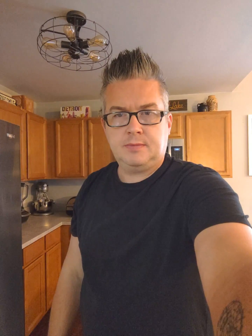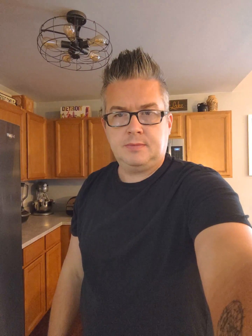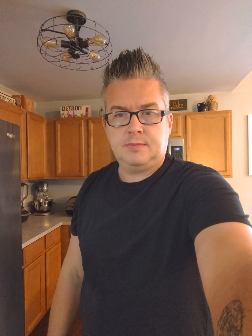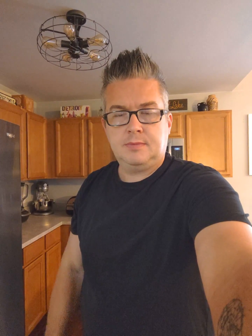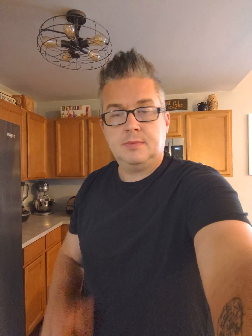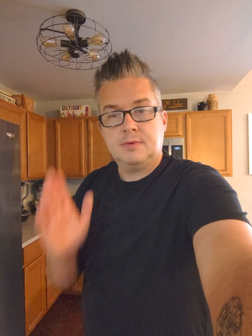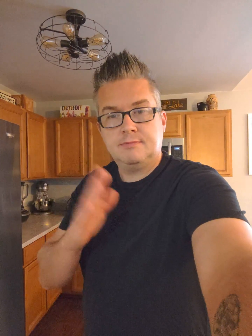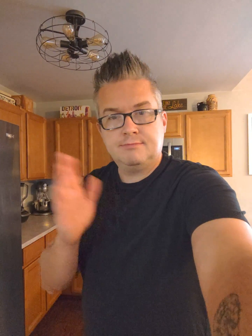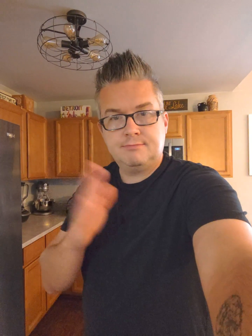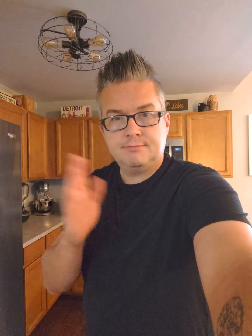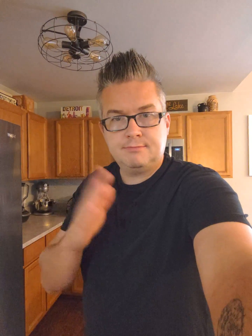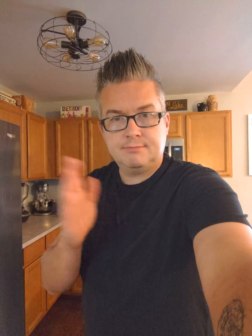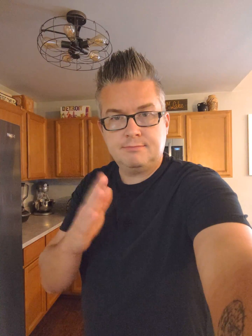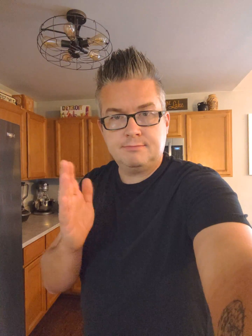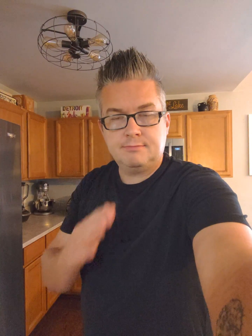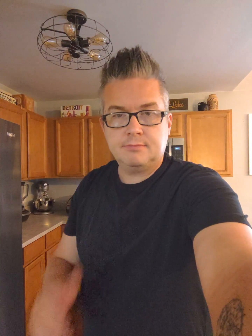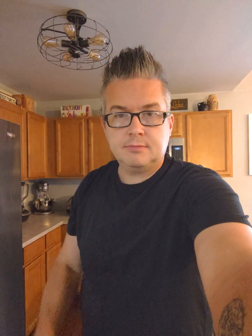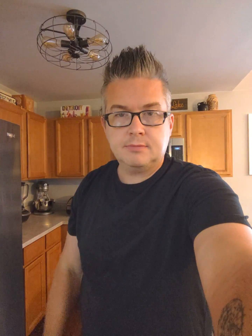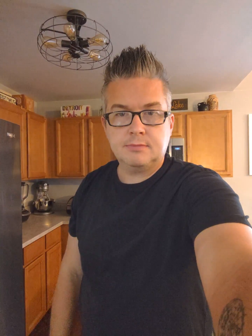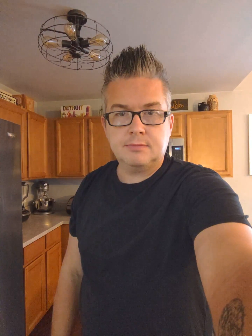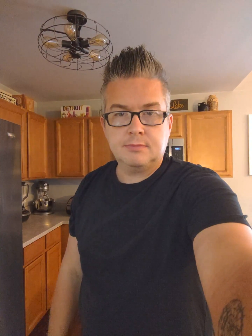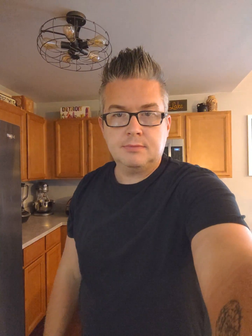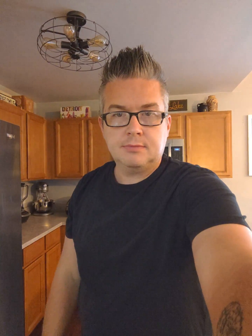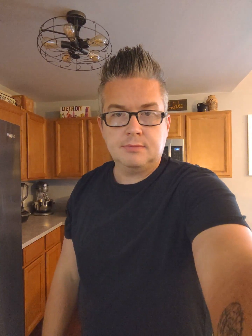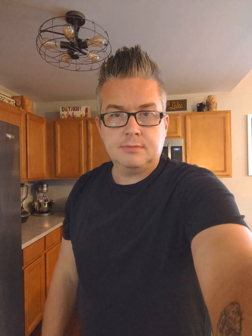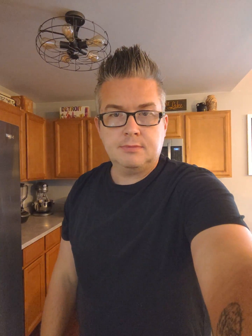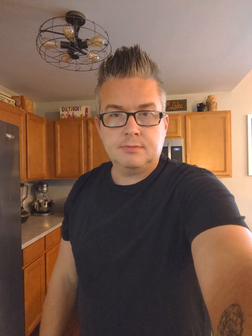clap